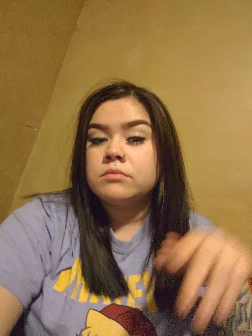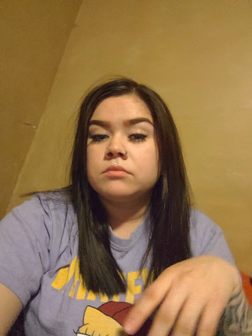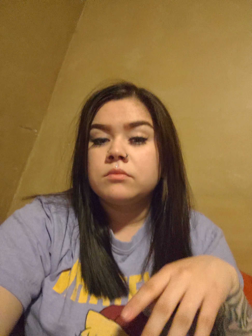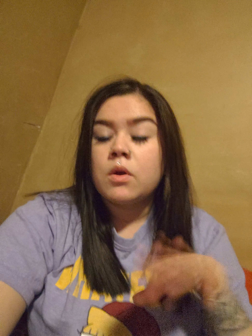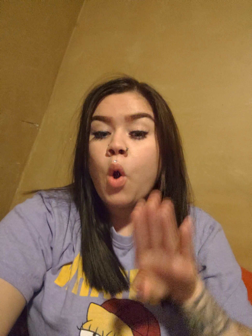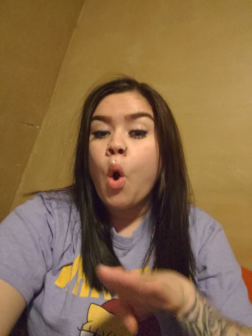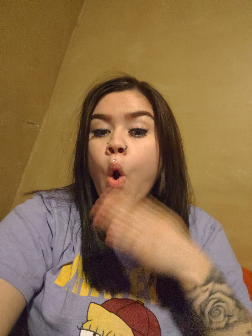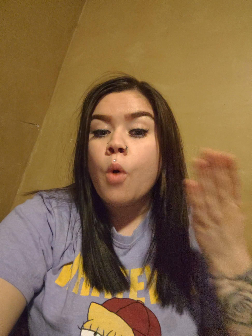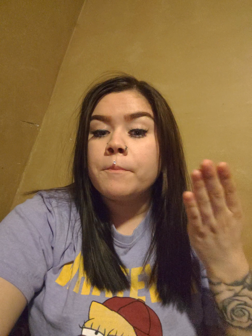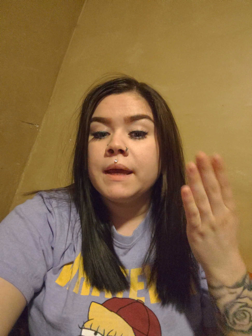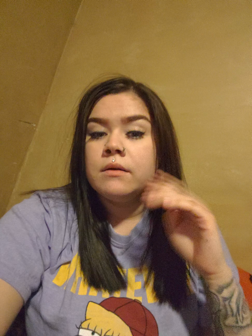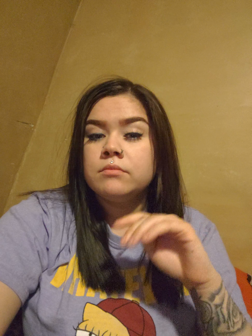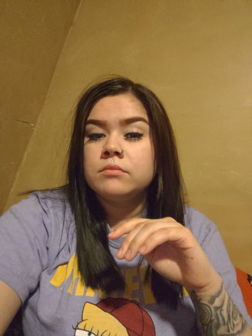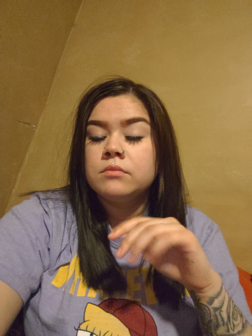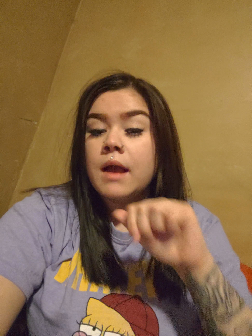open